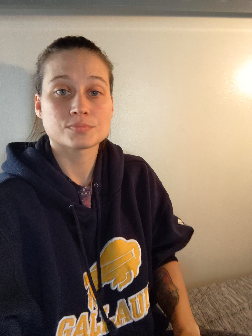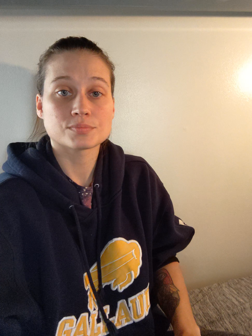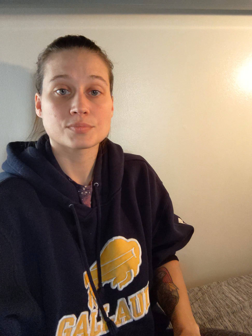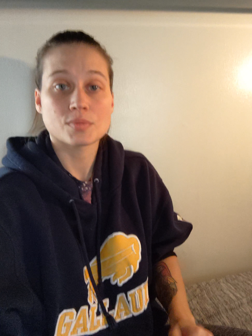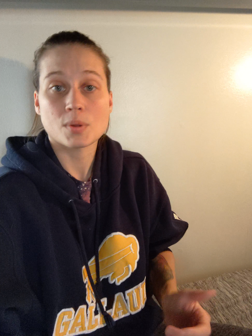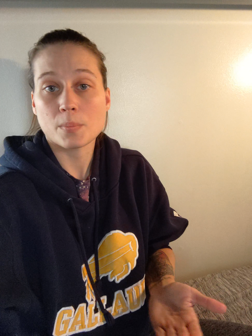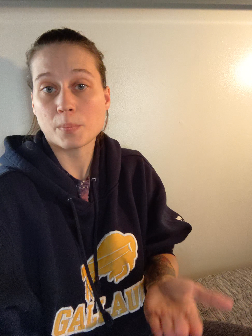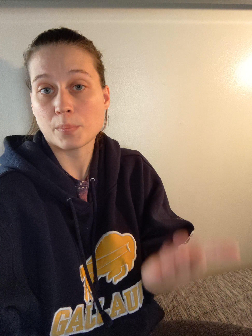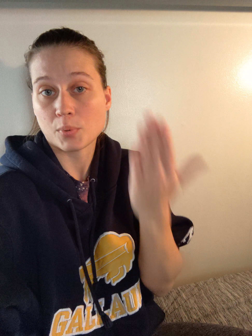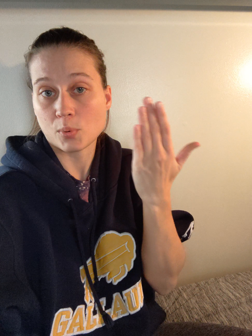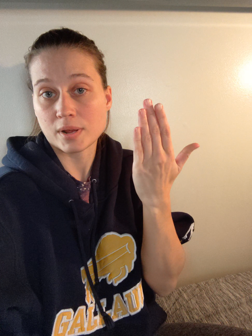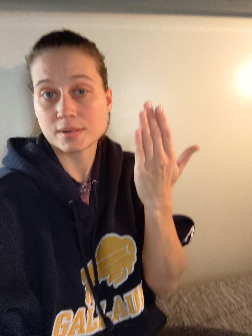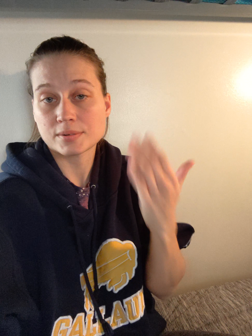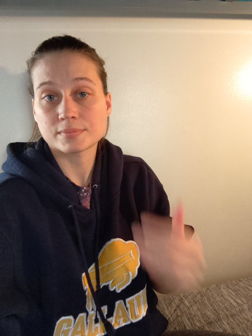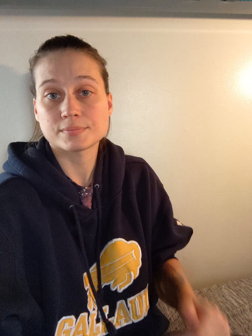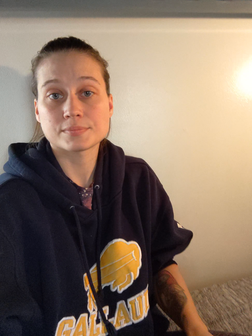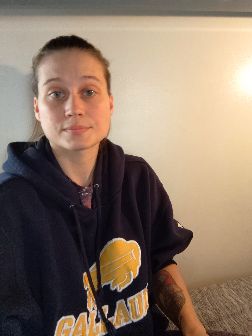morning